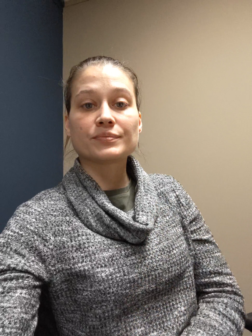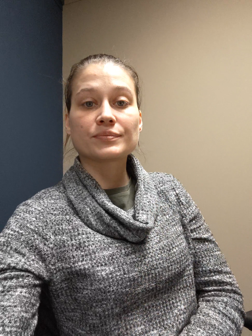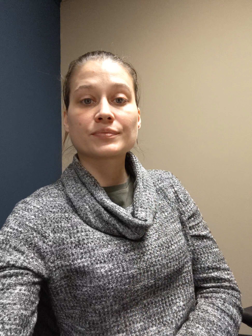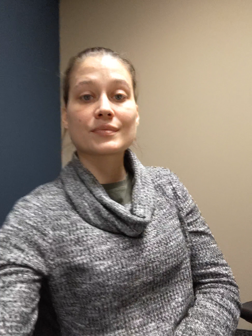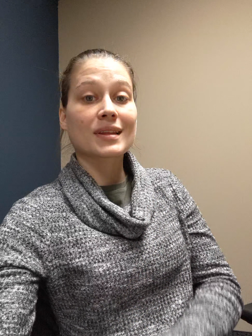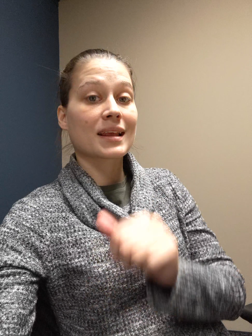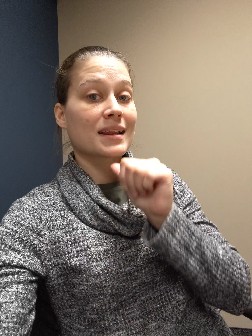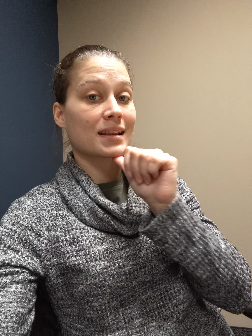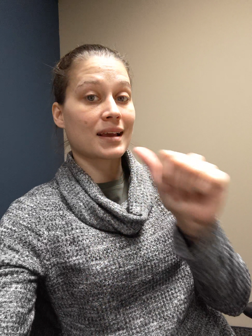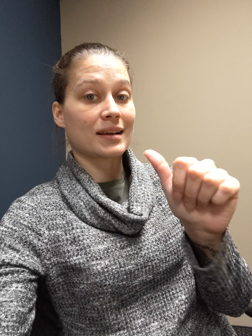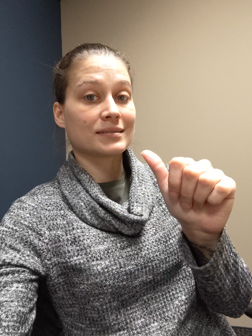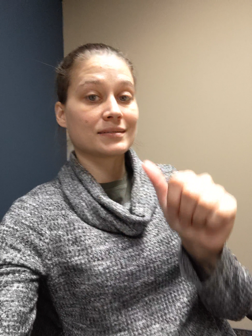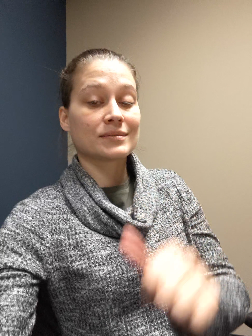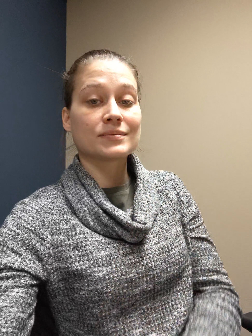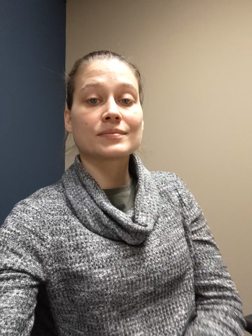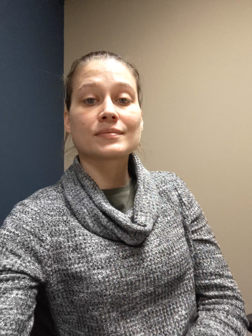not